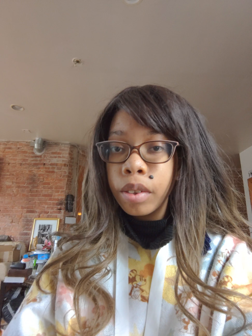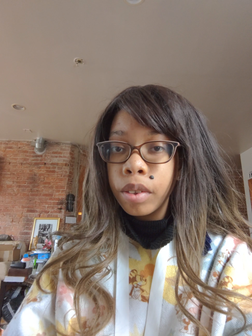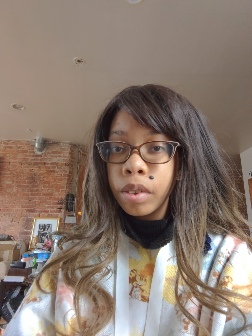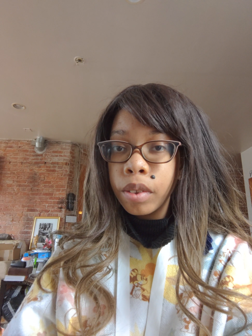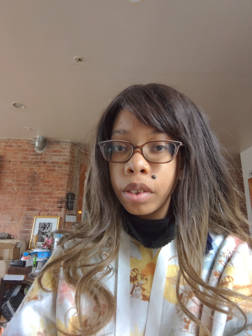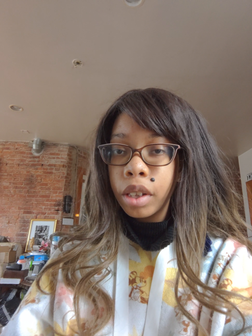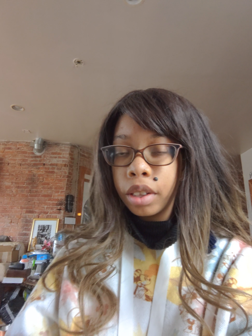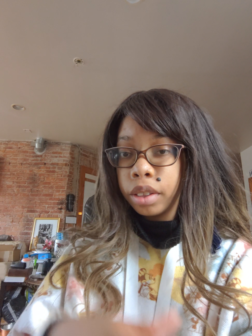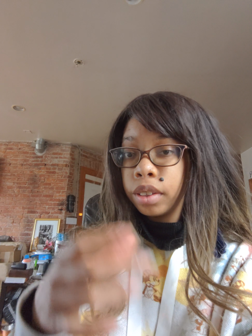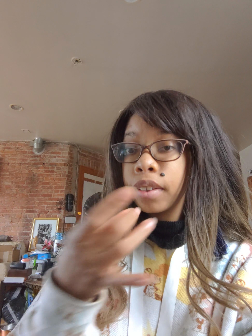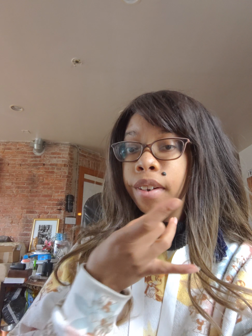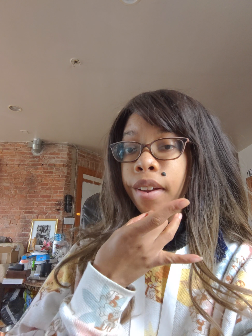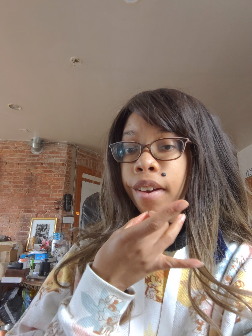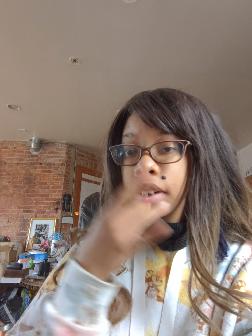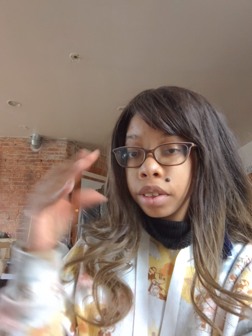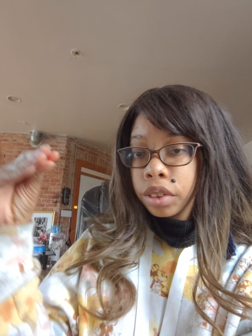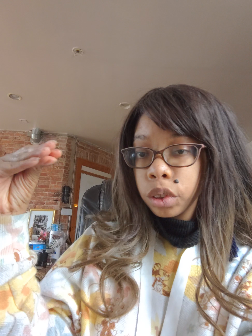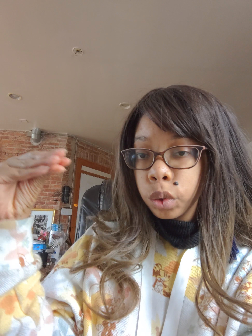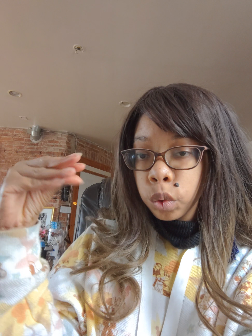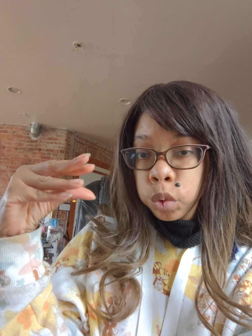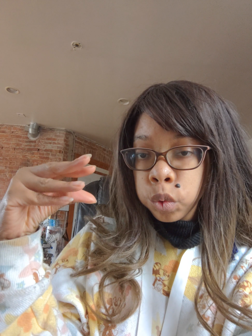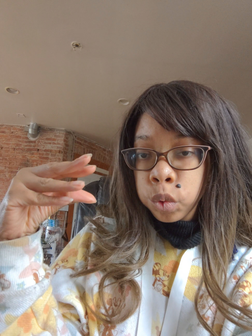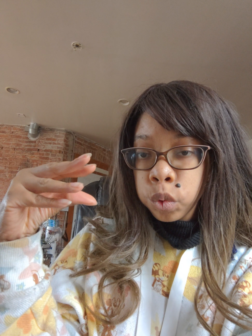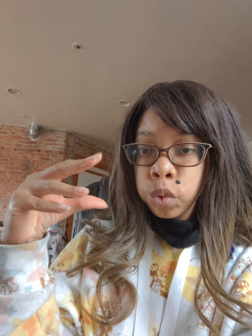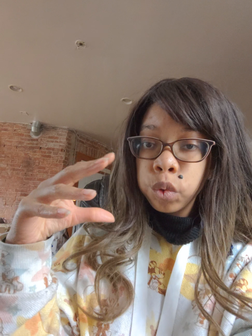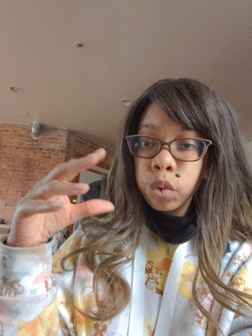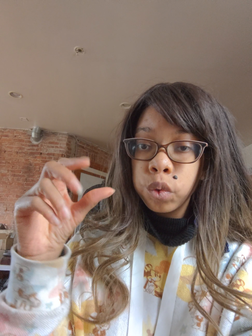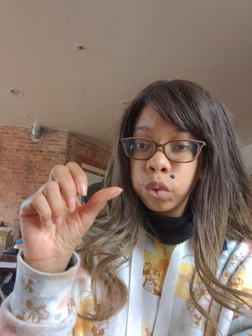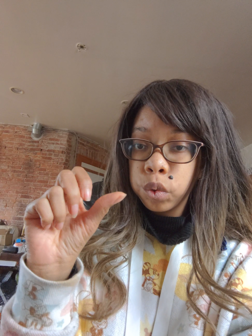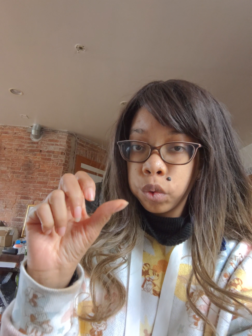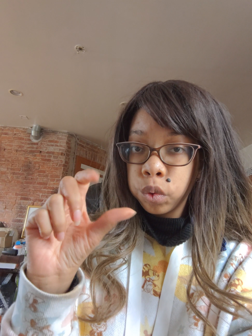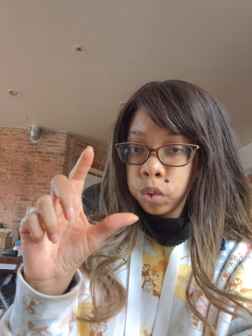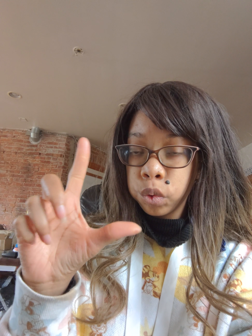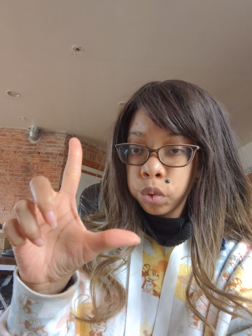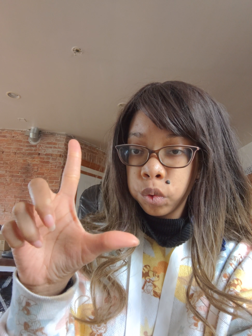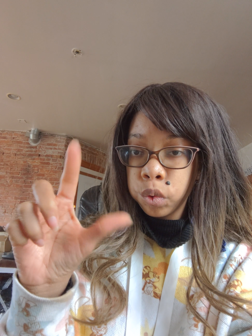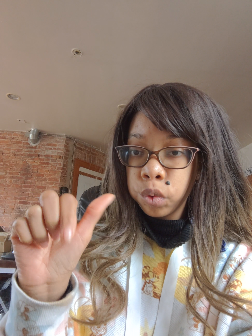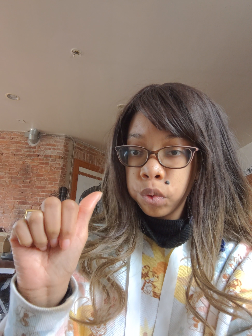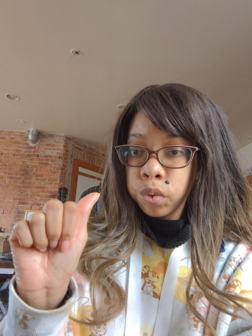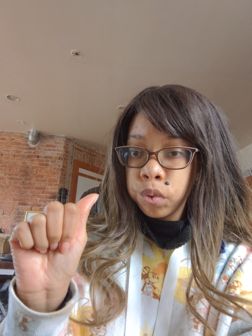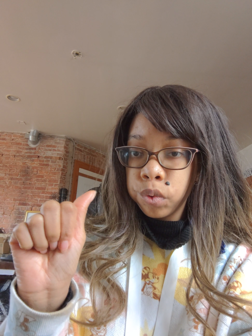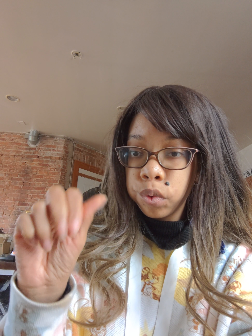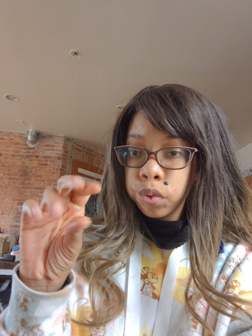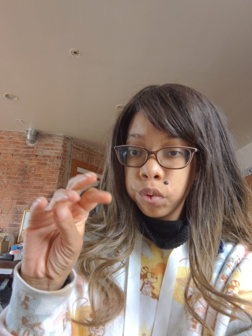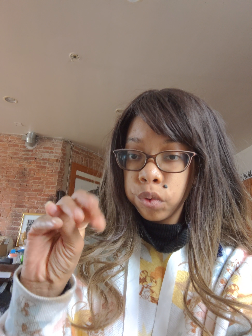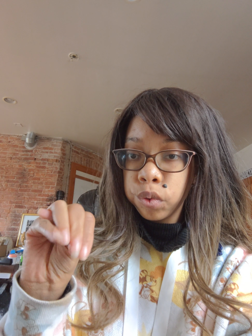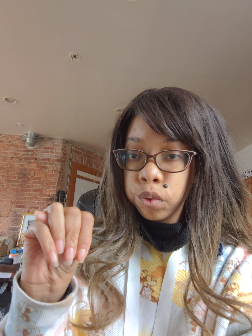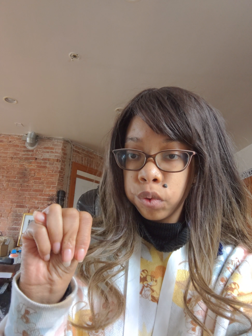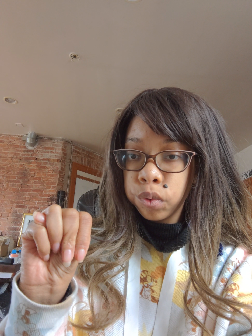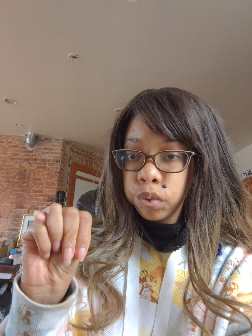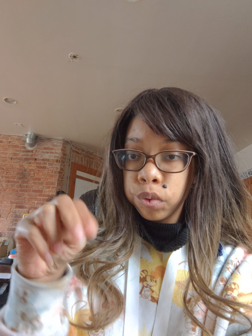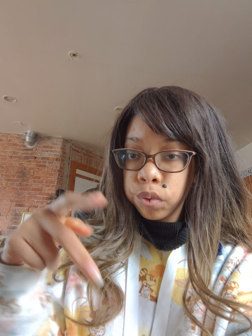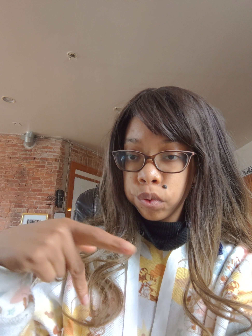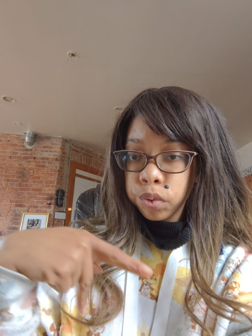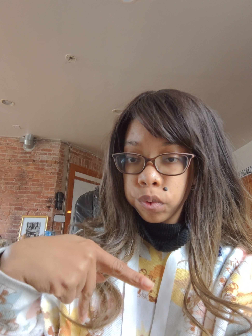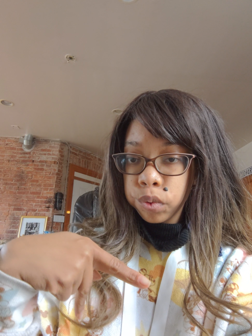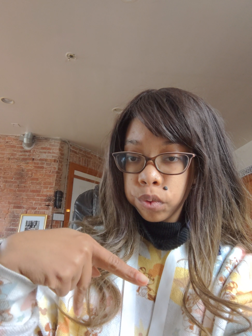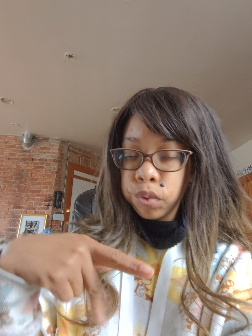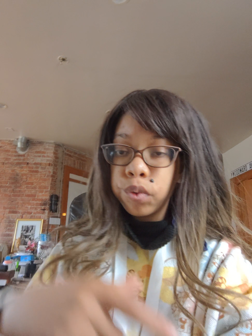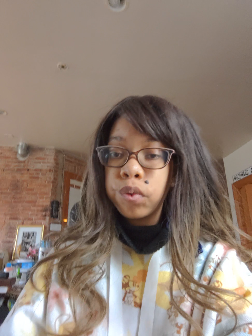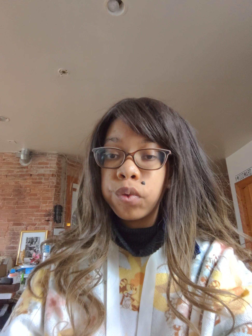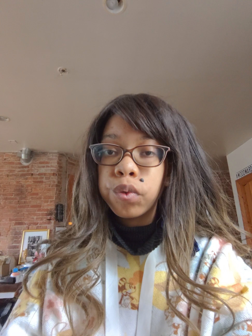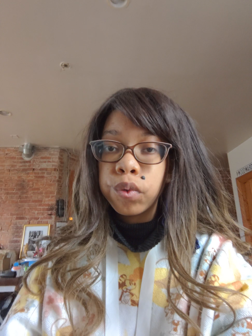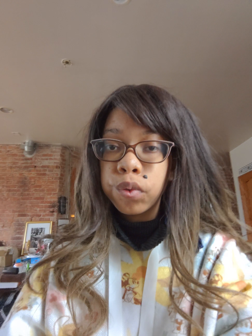lamp